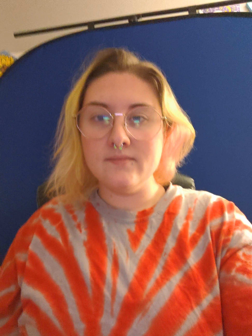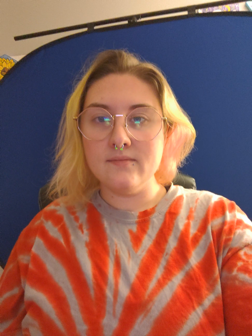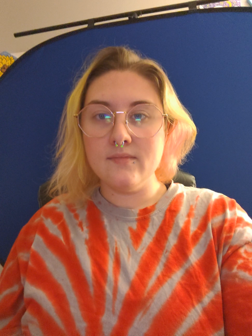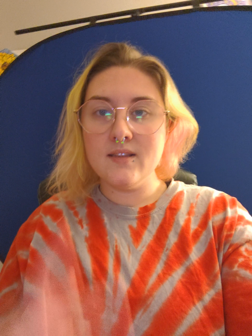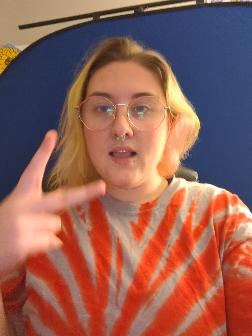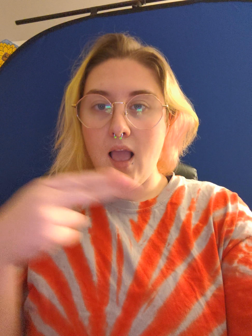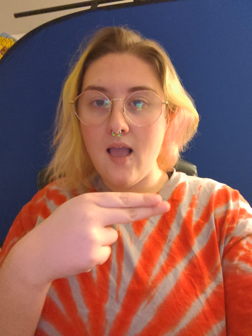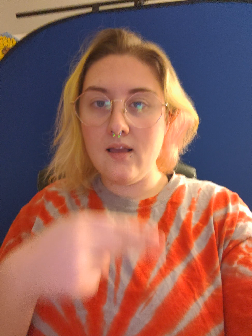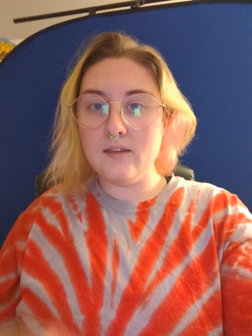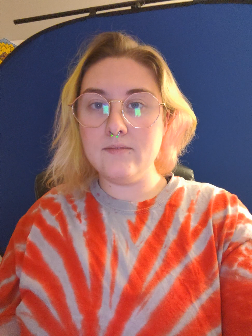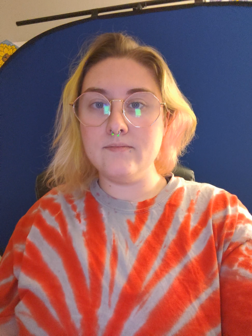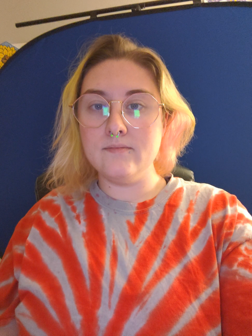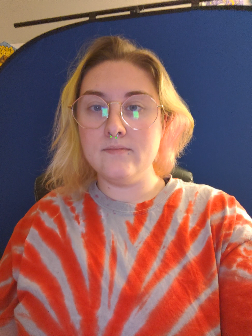cut